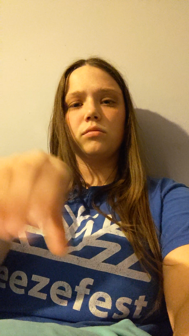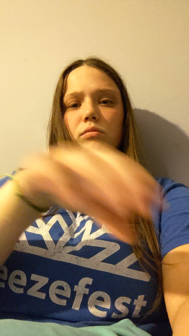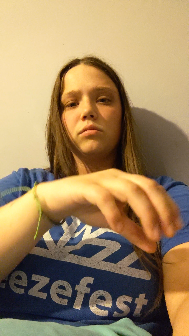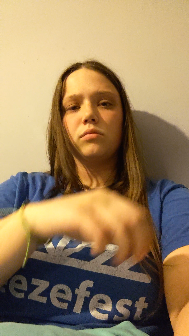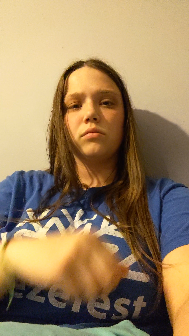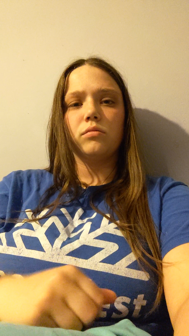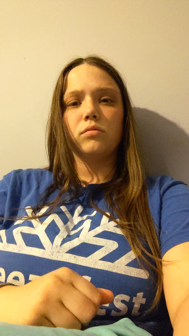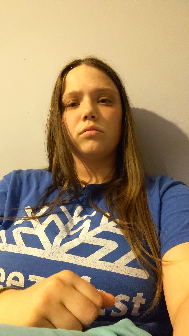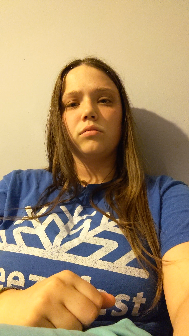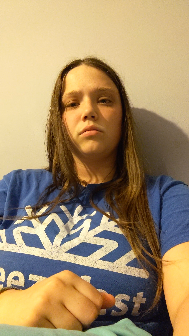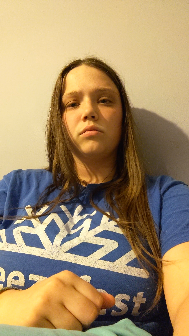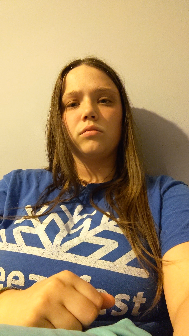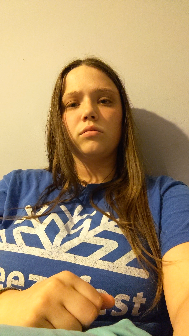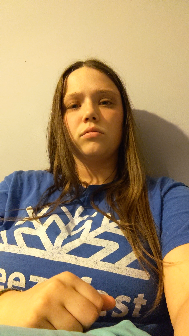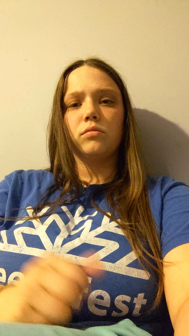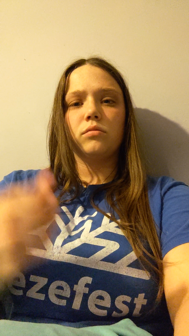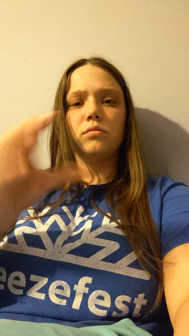dump